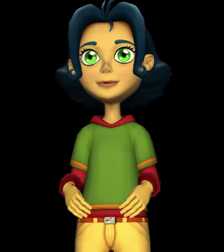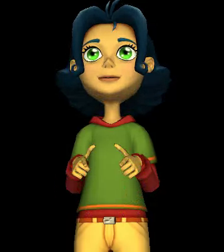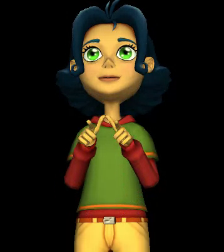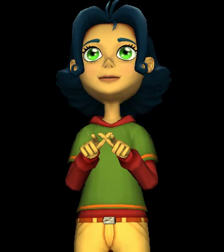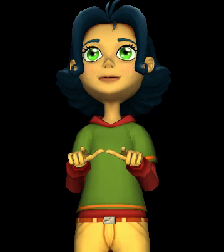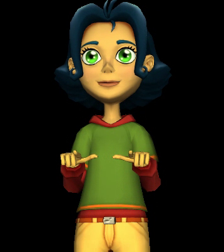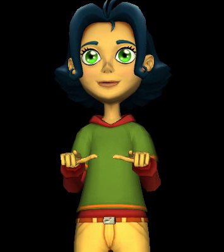لغة